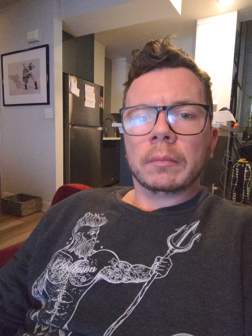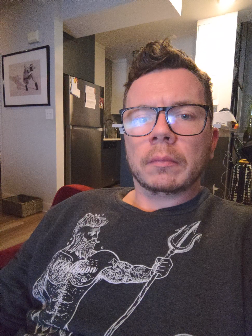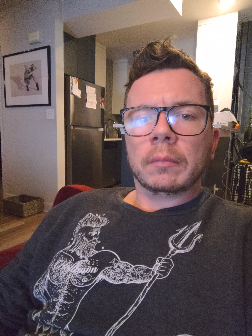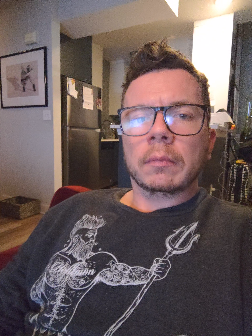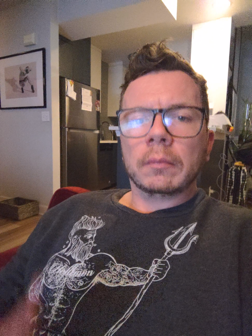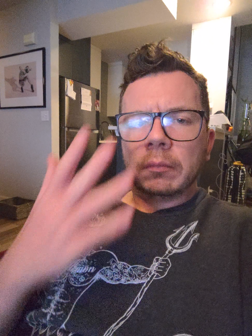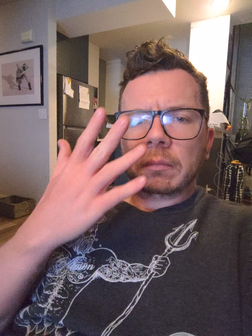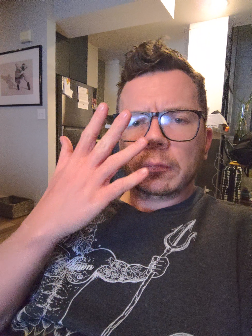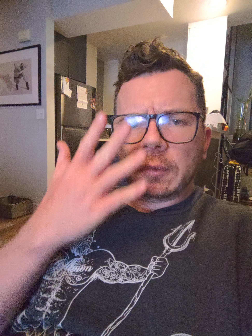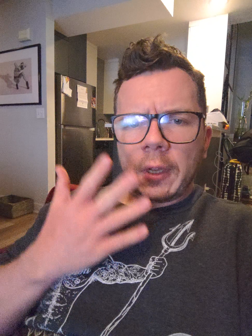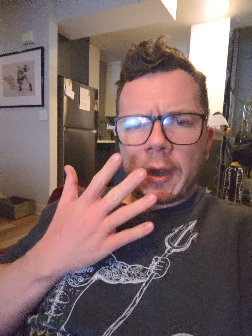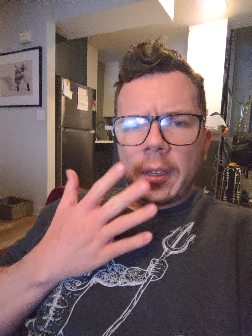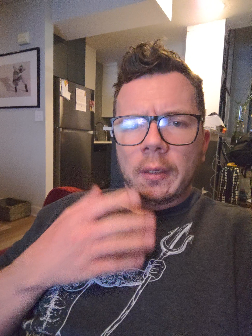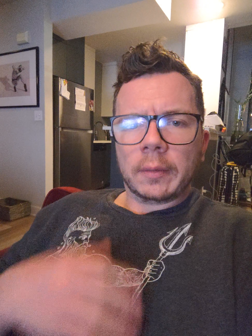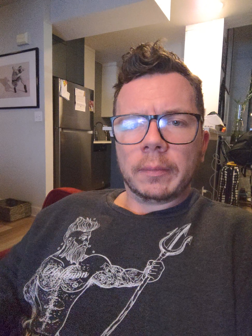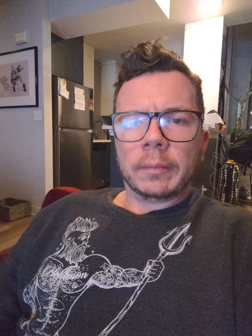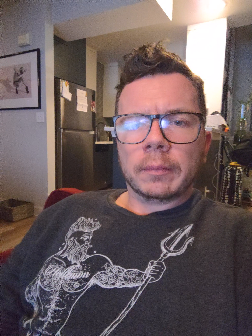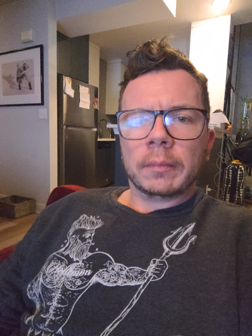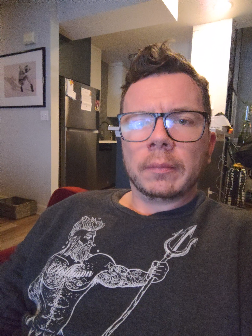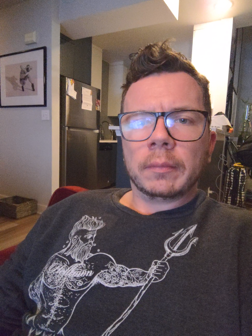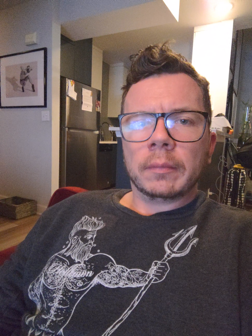sad